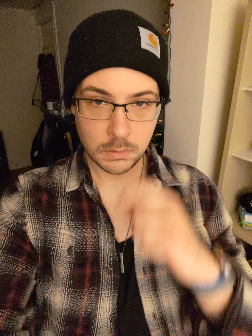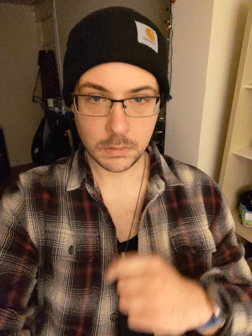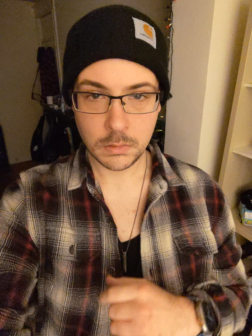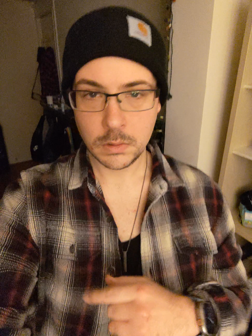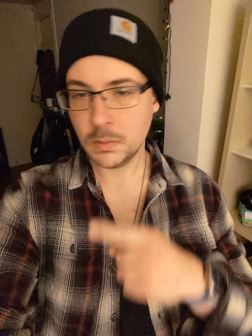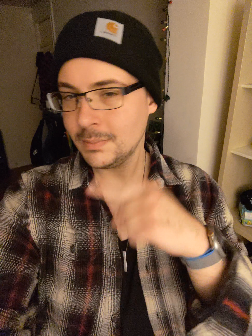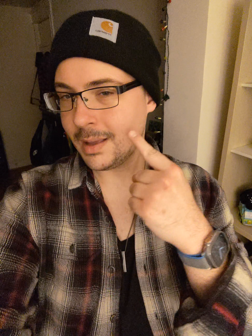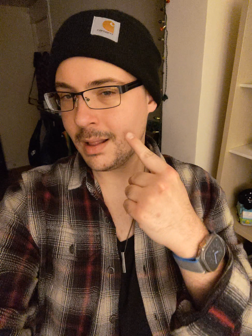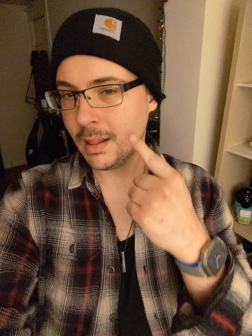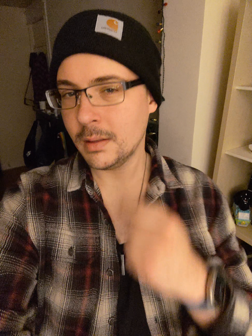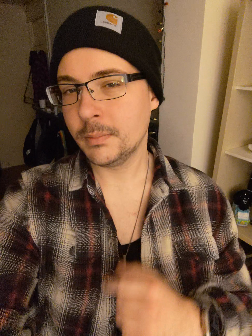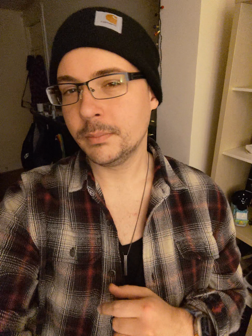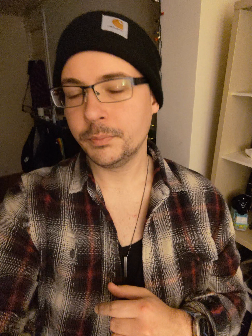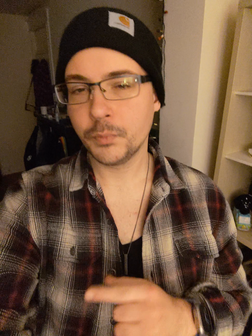smile